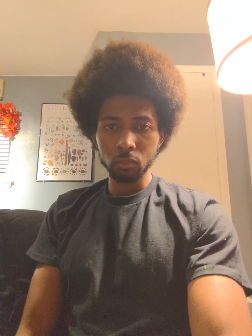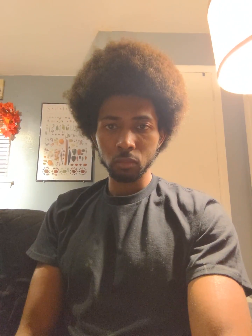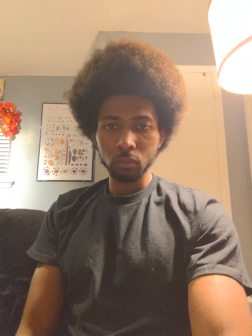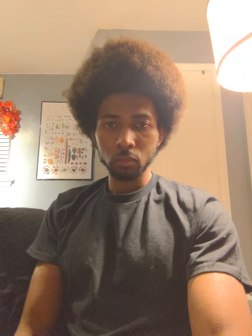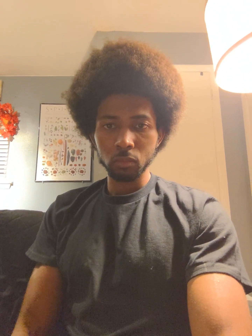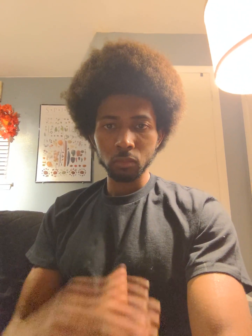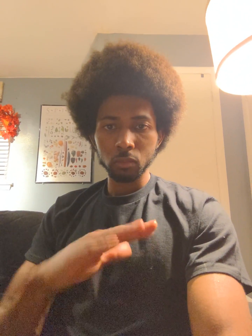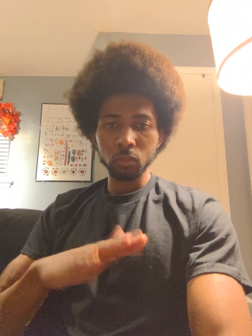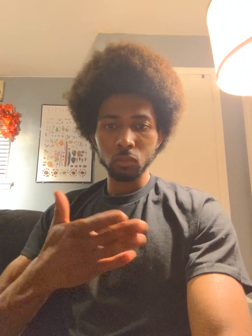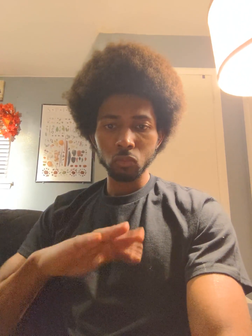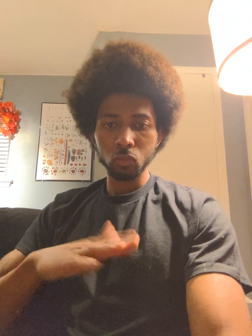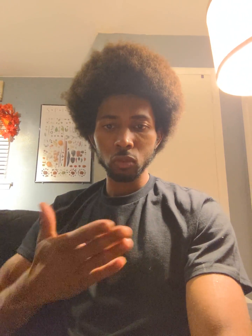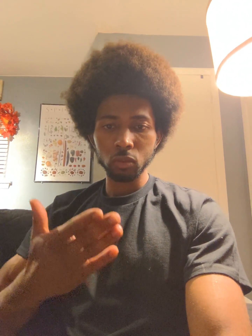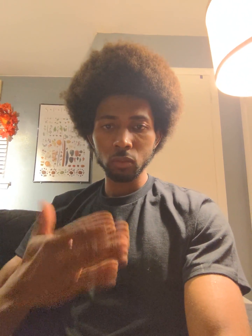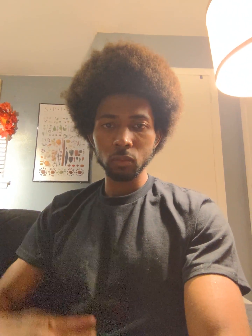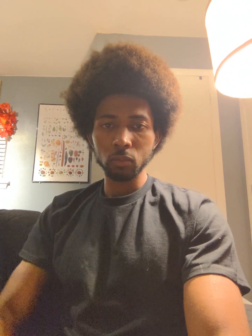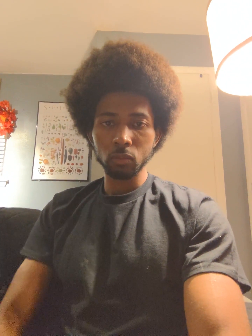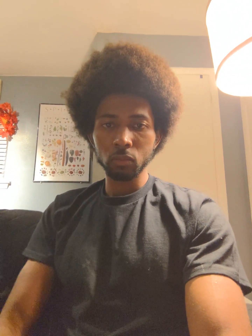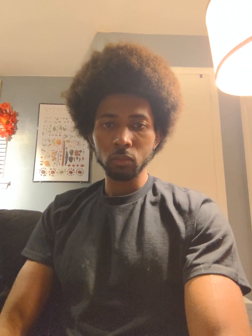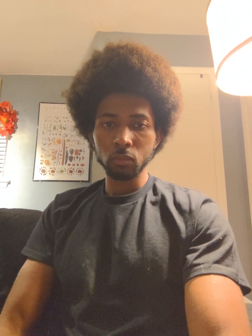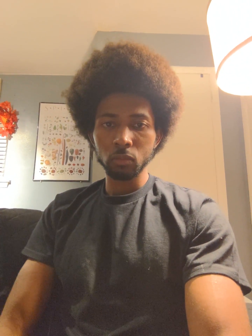kitchen